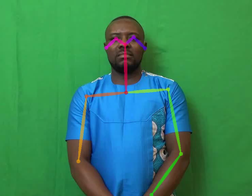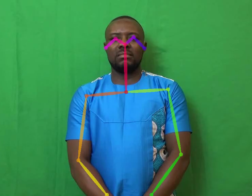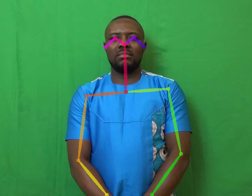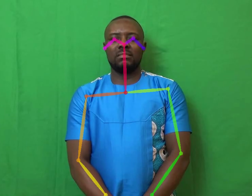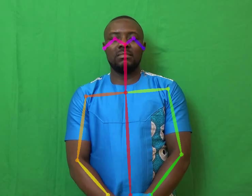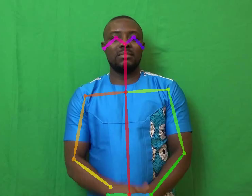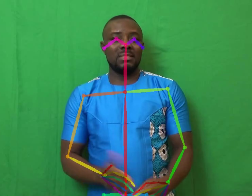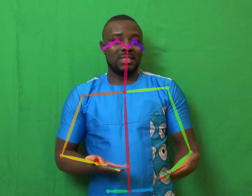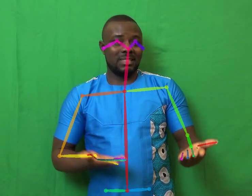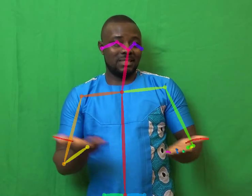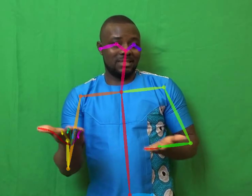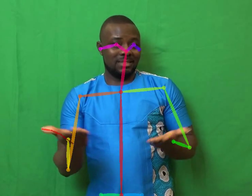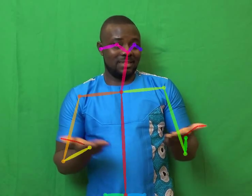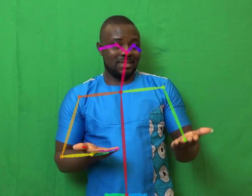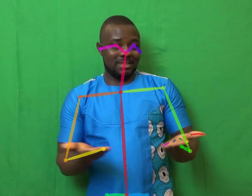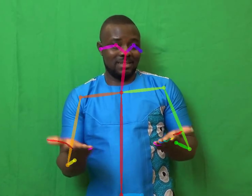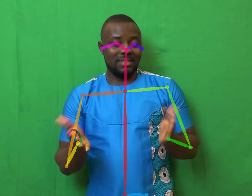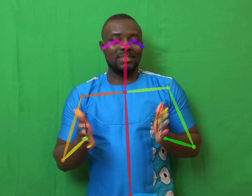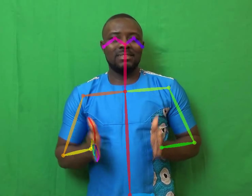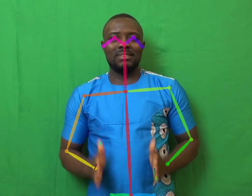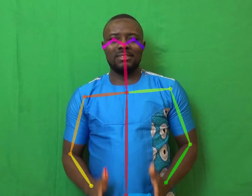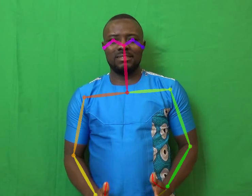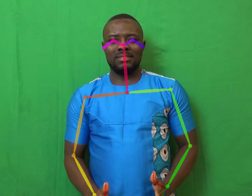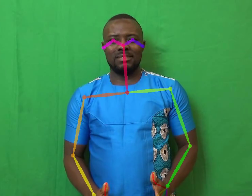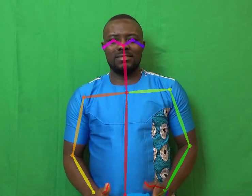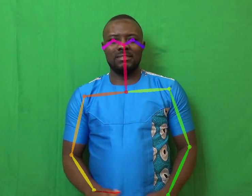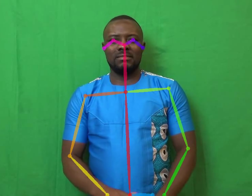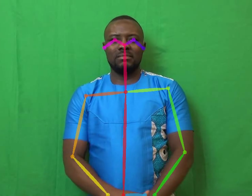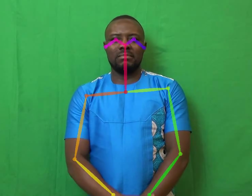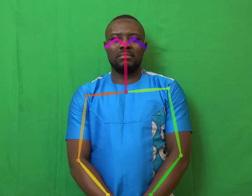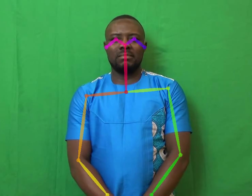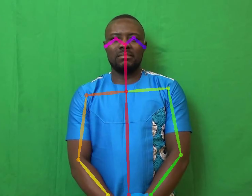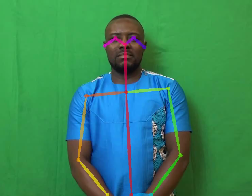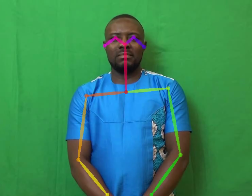servant